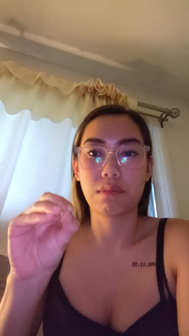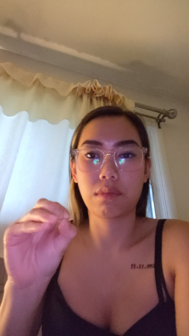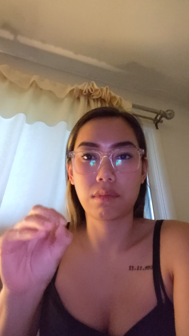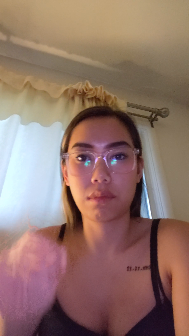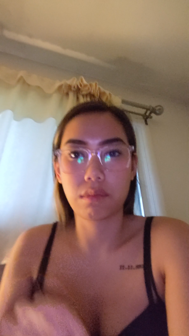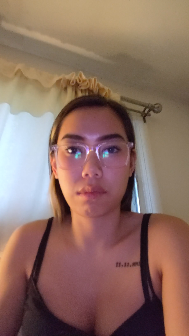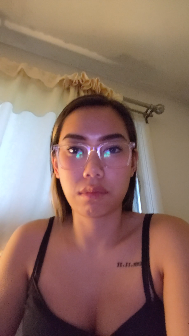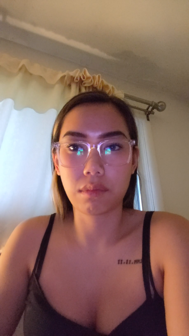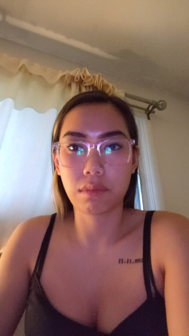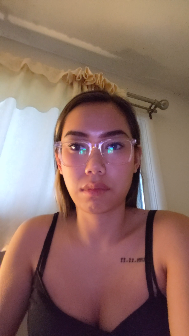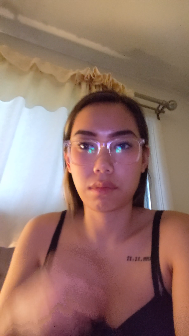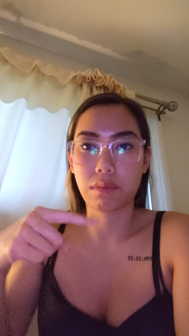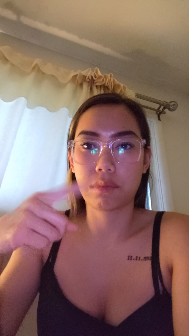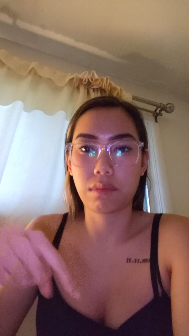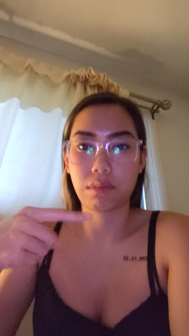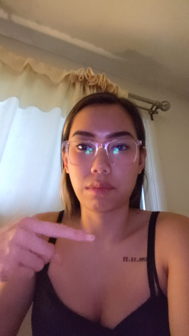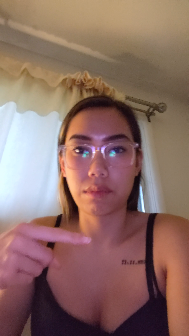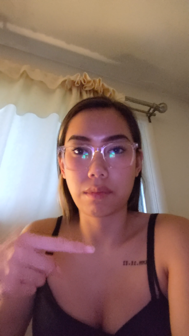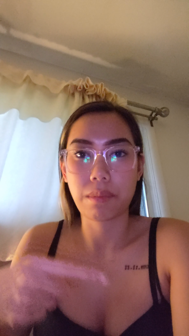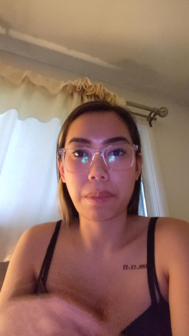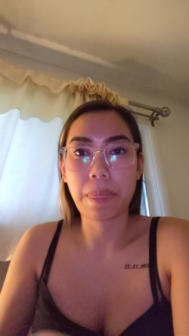about